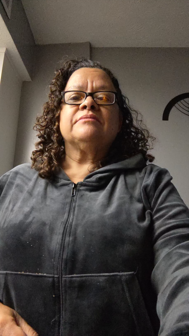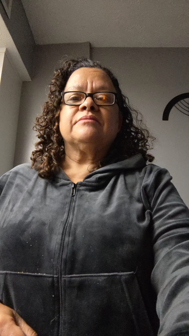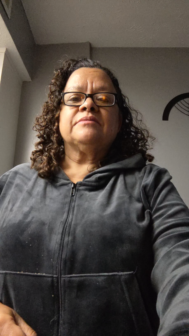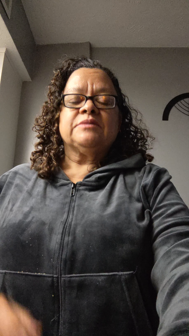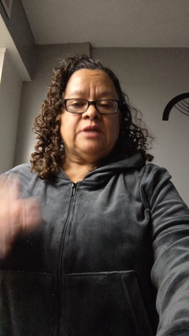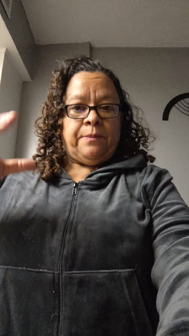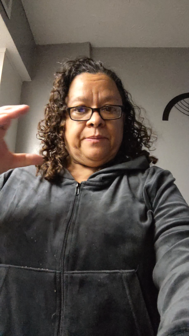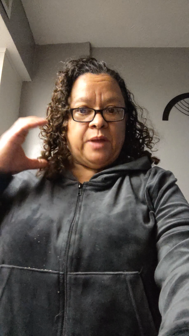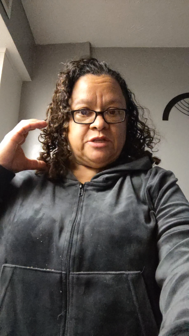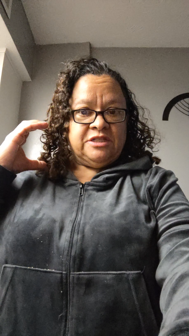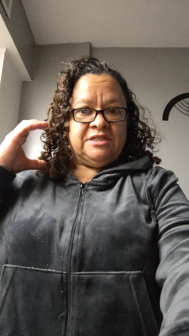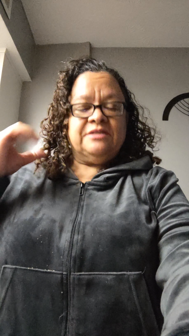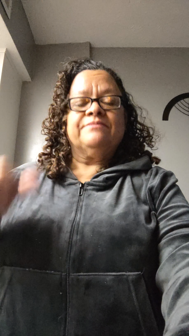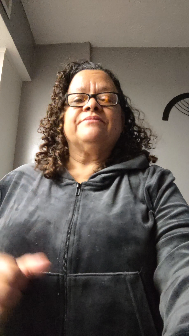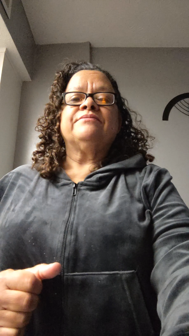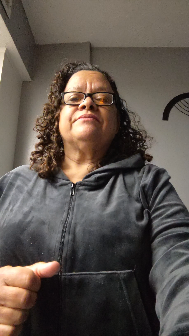bus